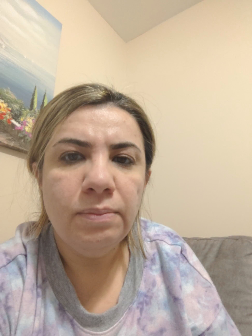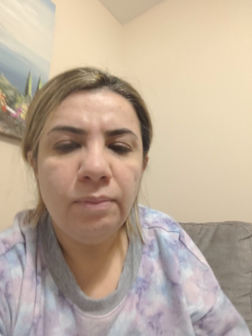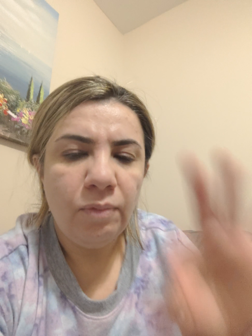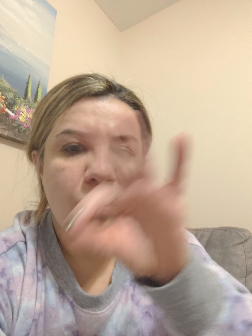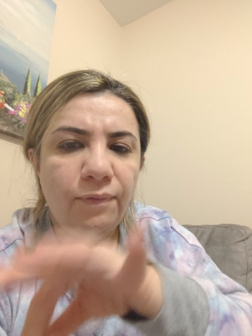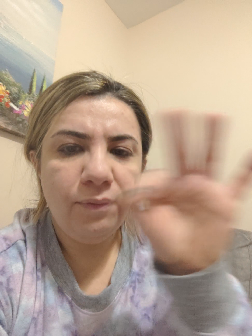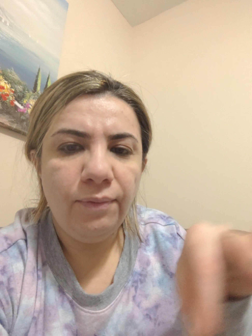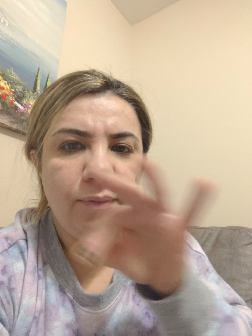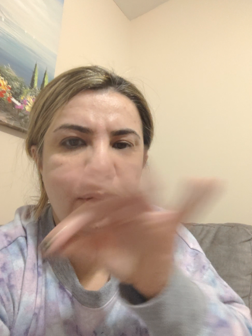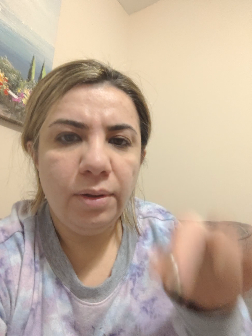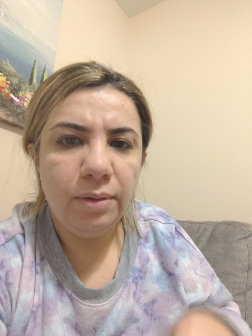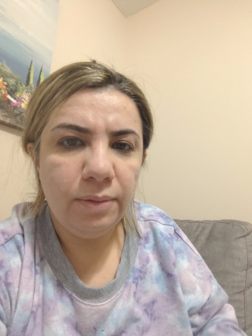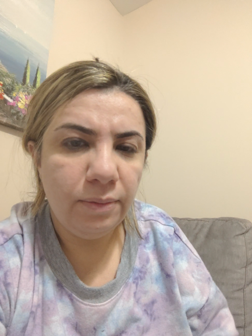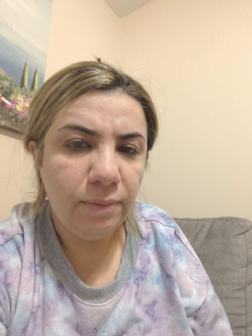french fries